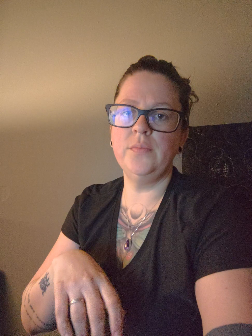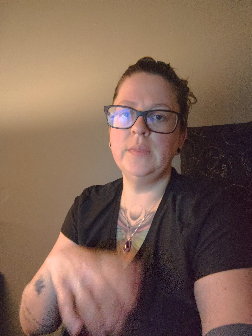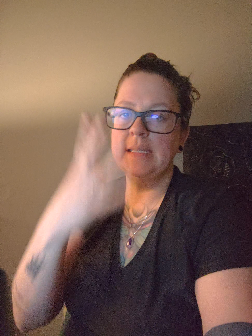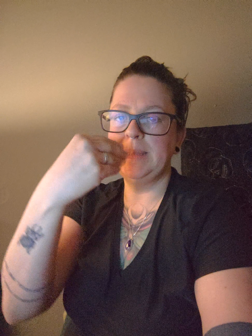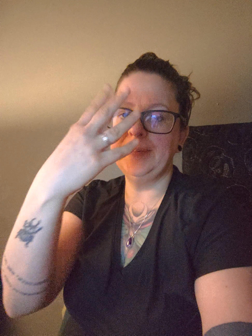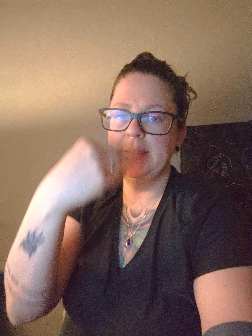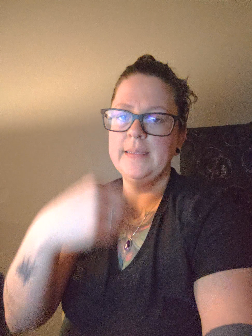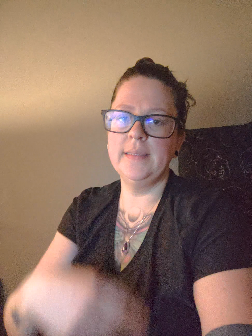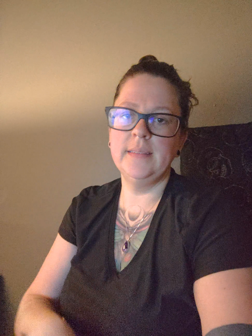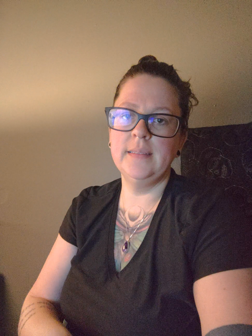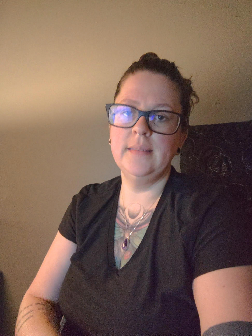sleepy